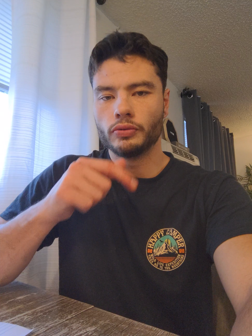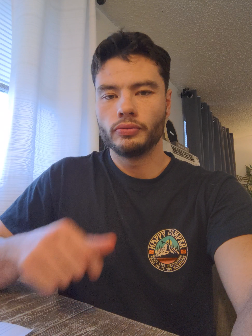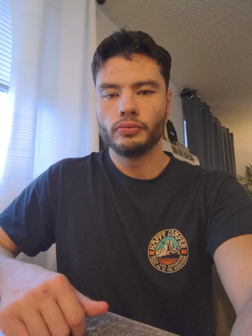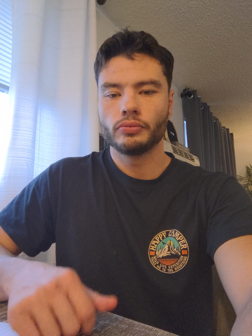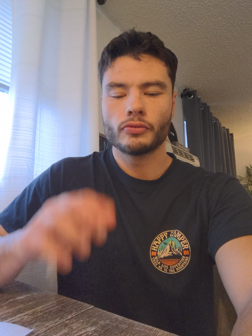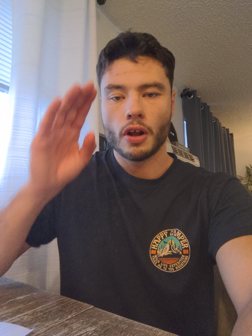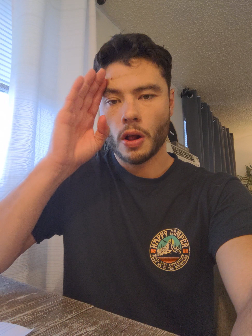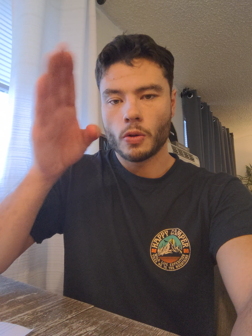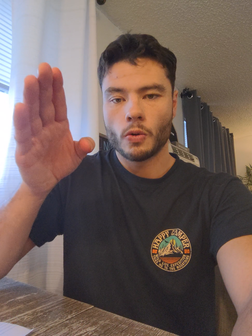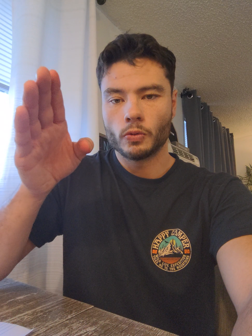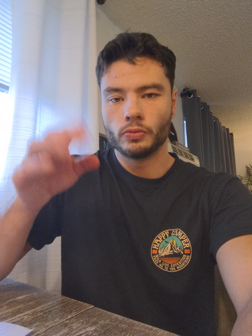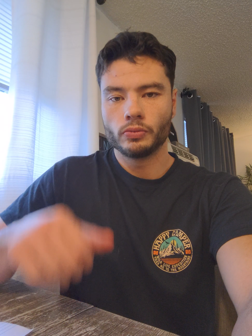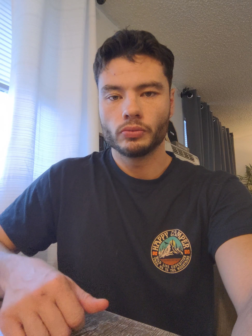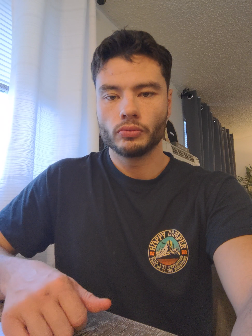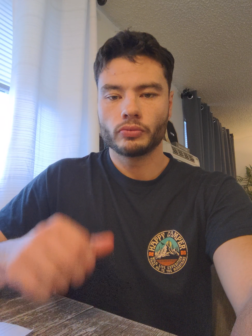hello